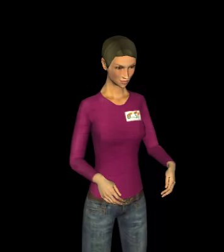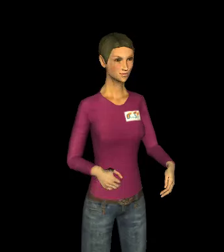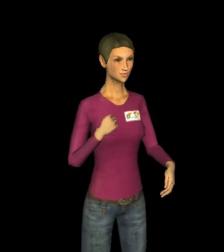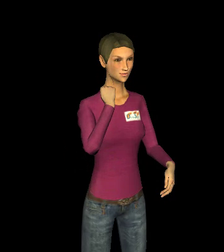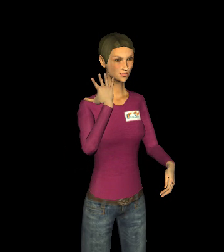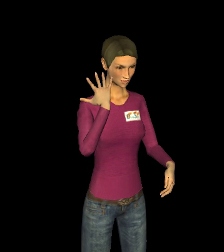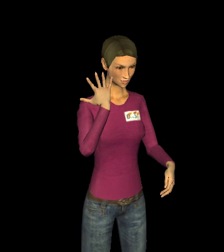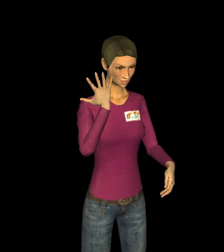أبيض